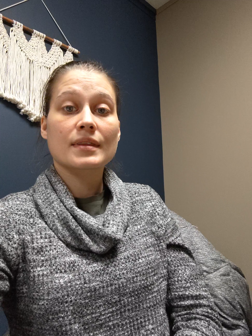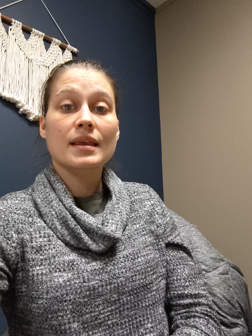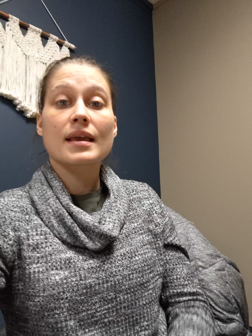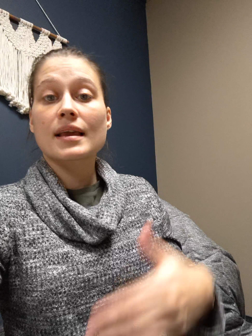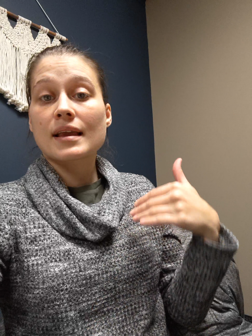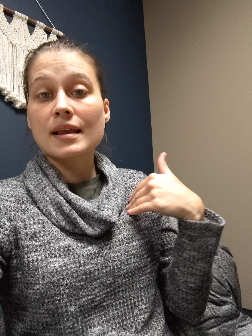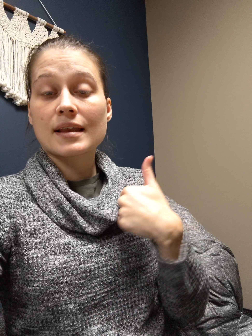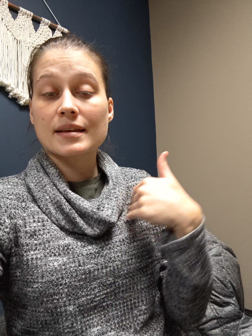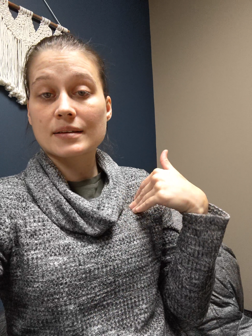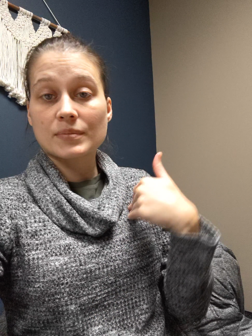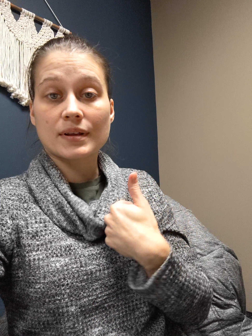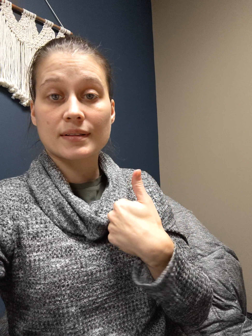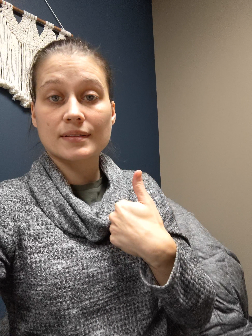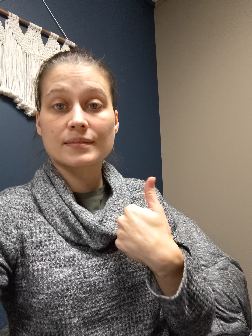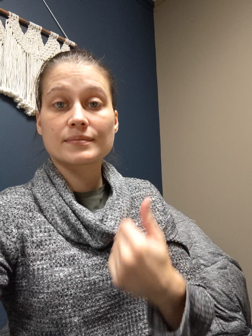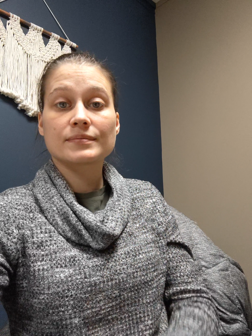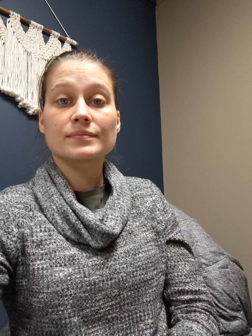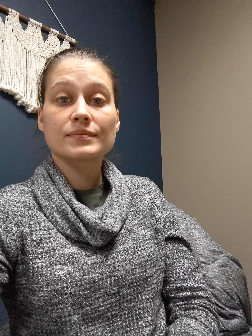animal